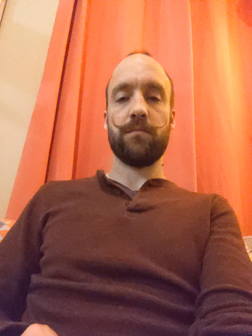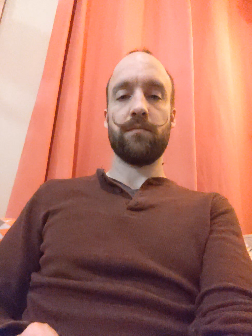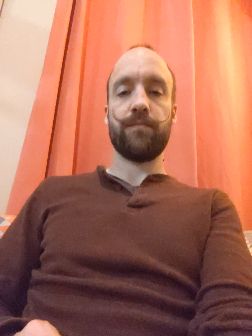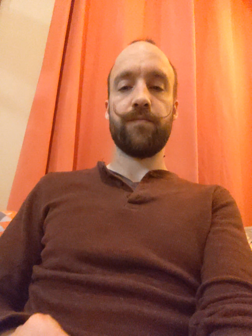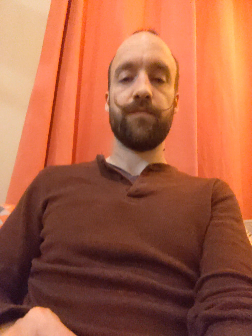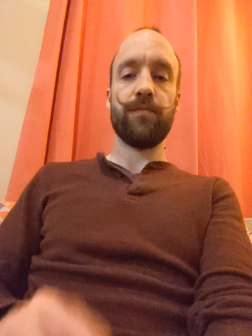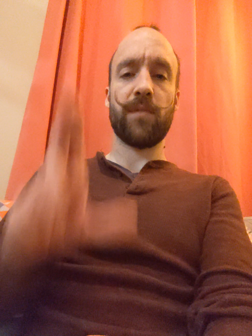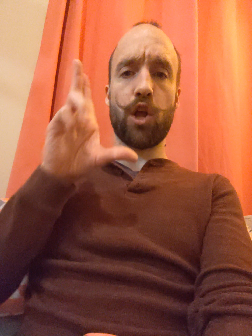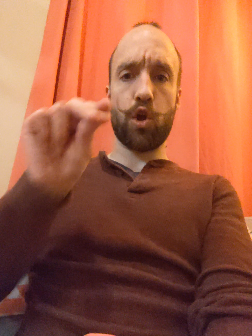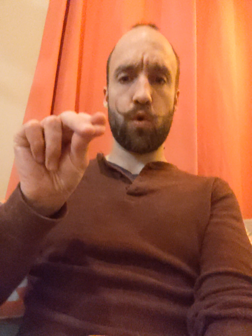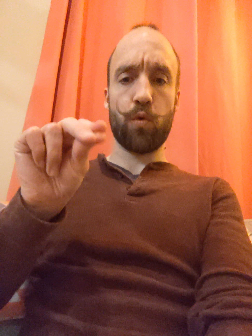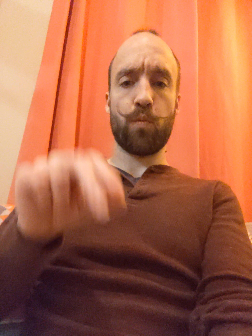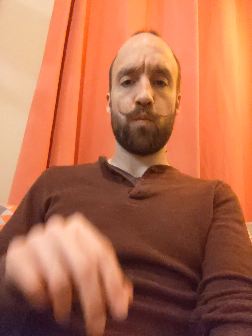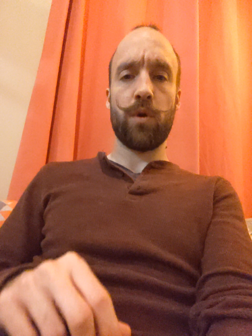no